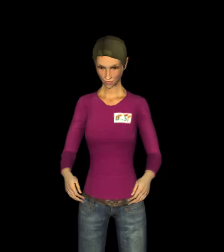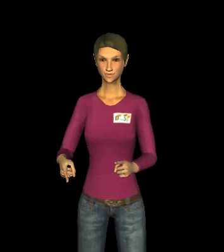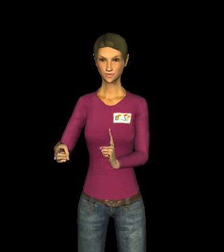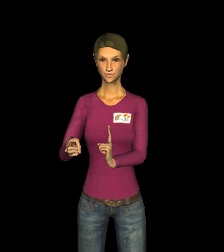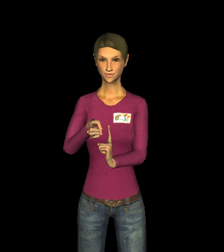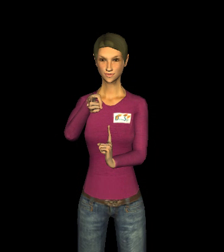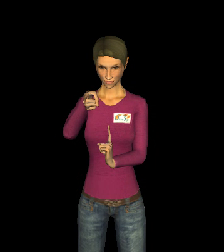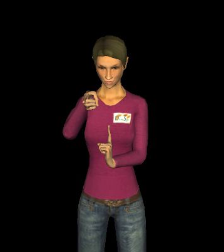أساسي